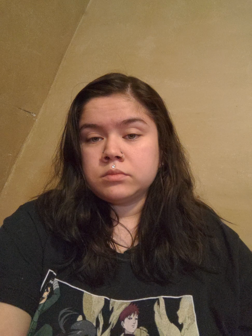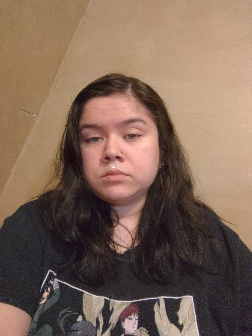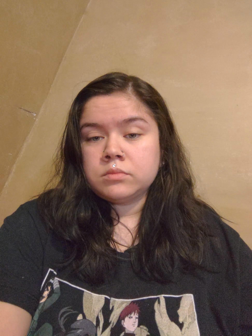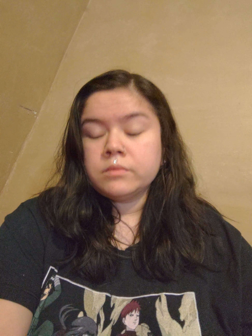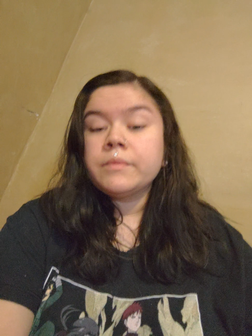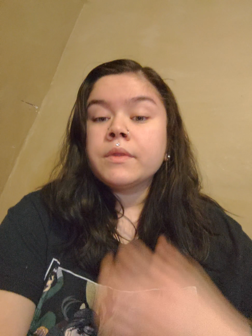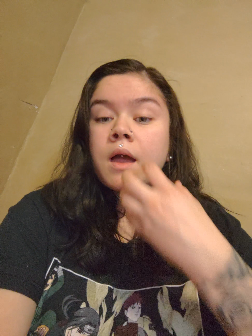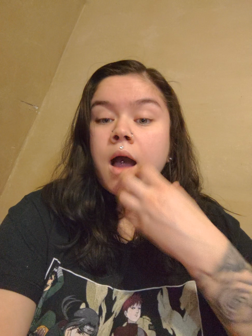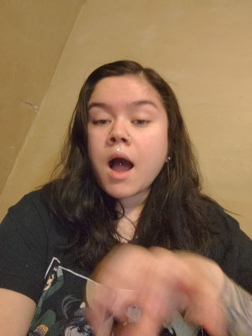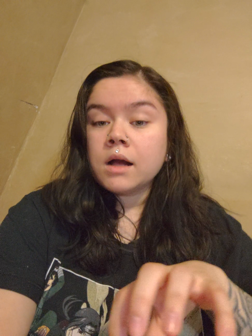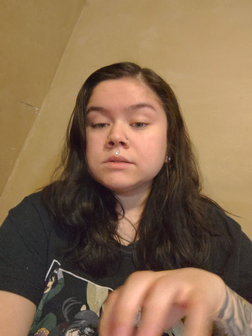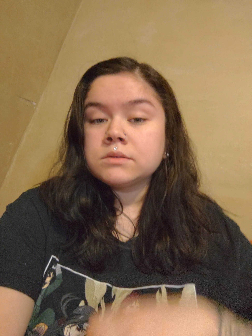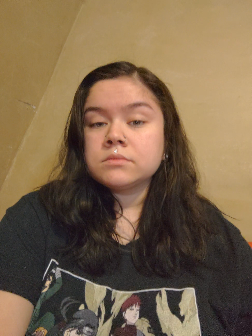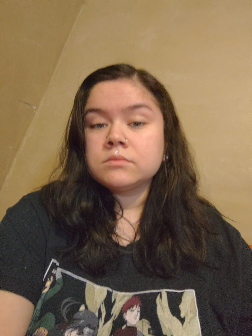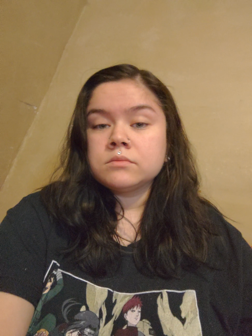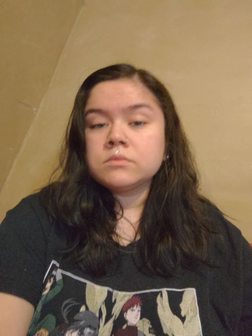hot